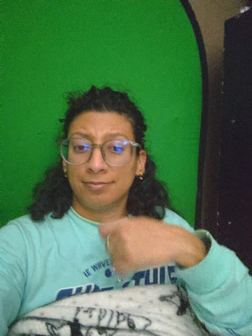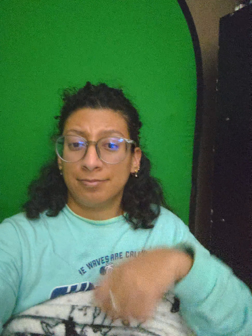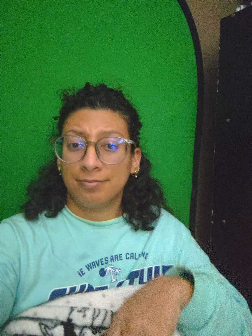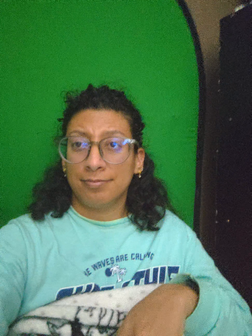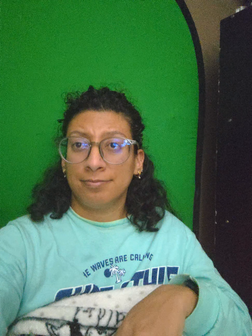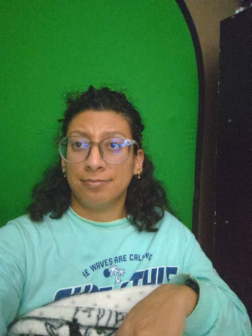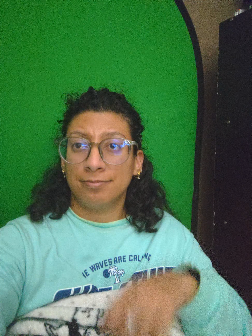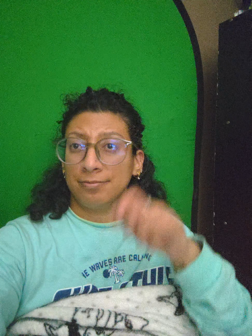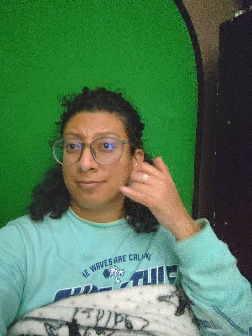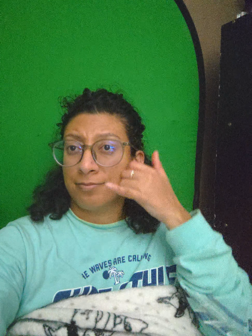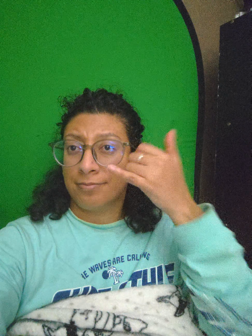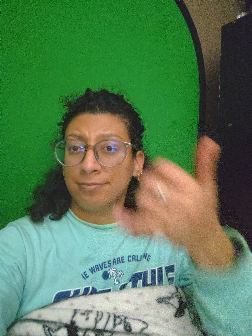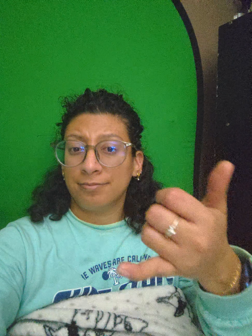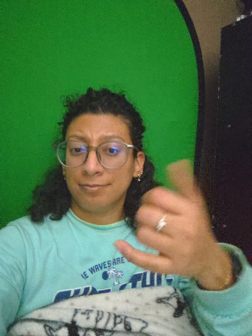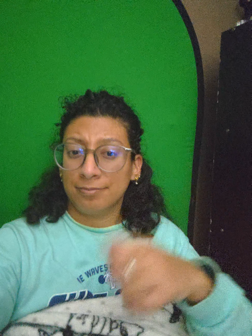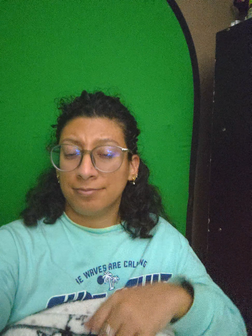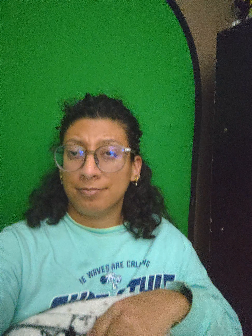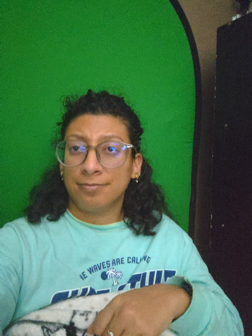call on the phone